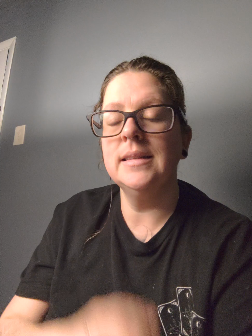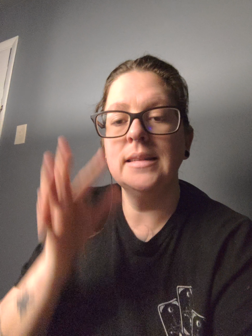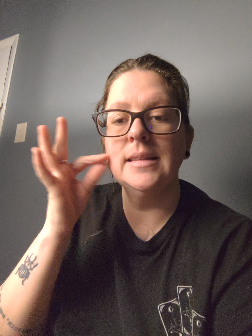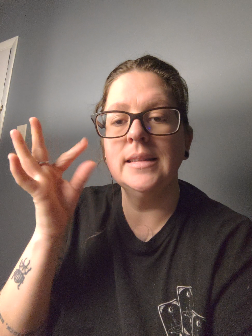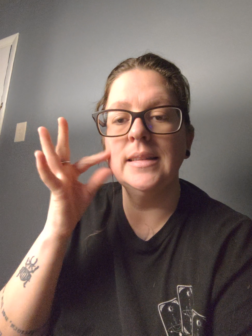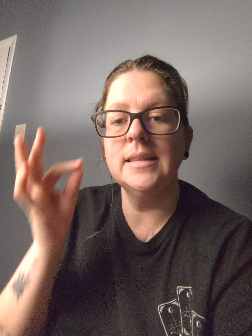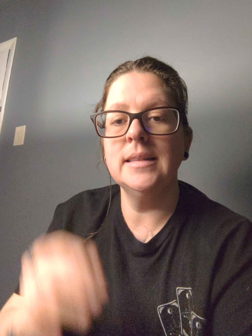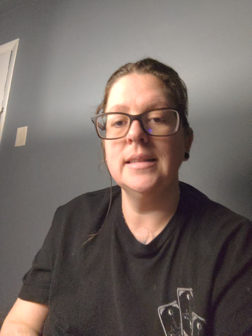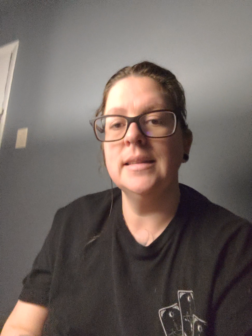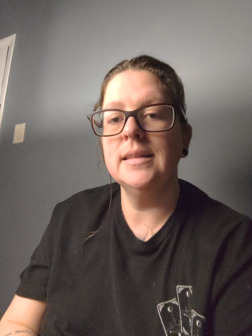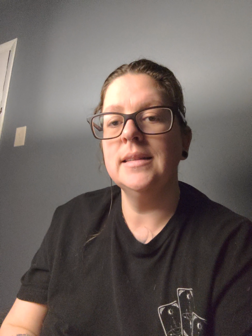kitty